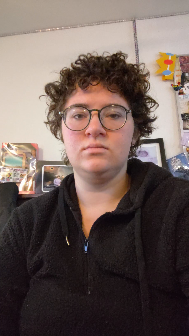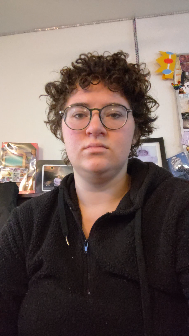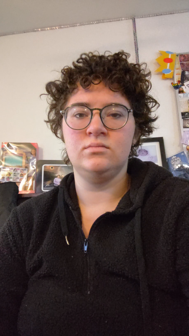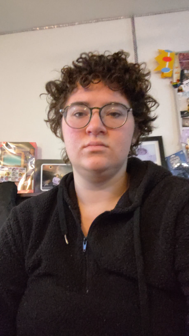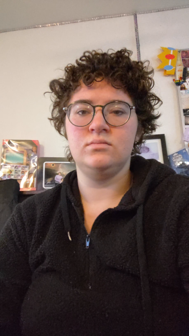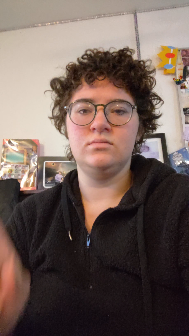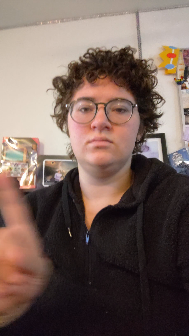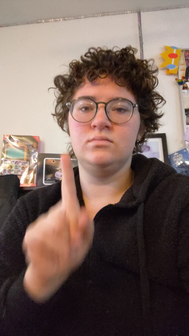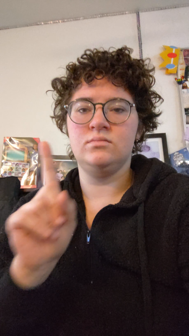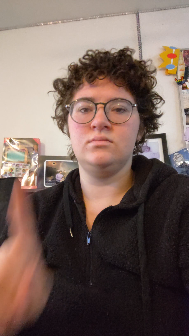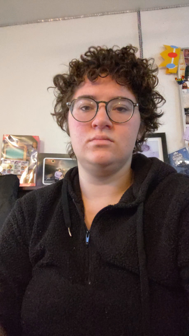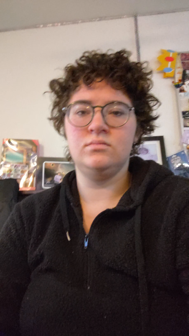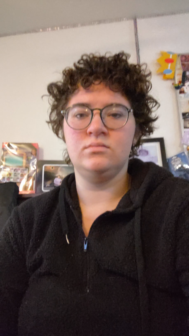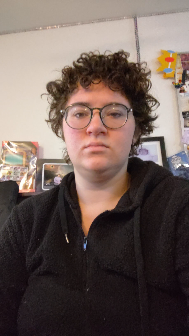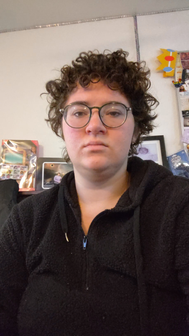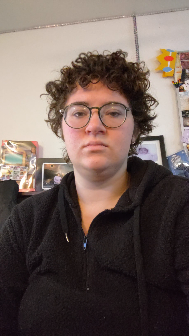bump